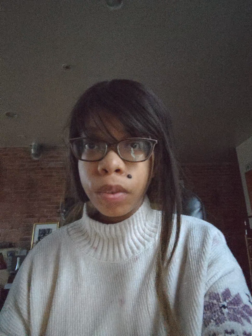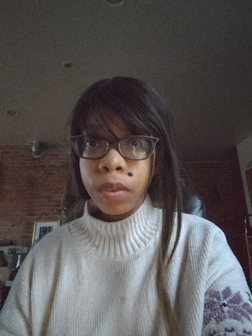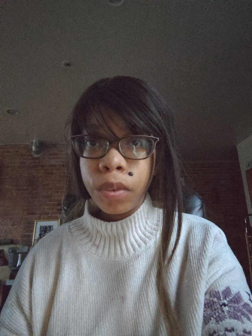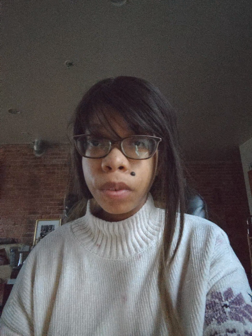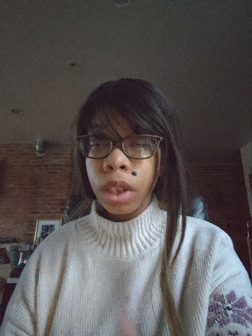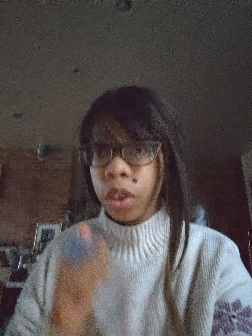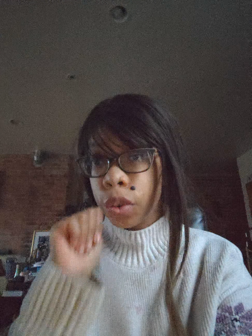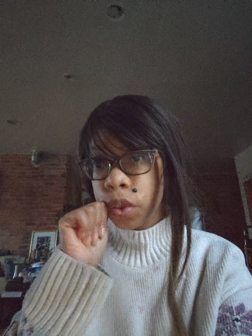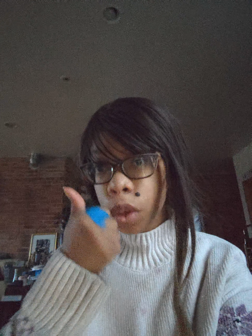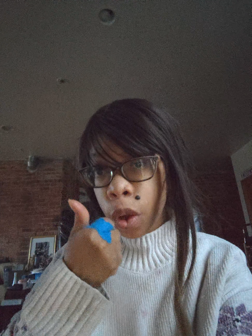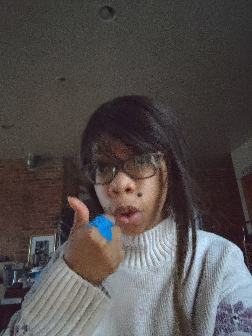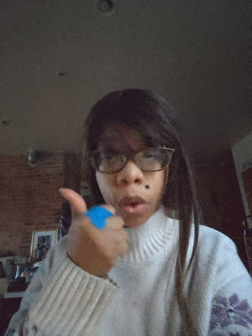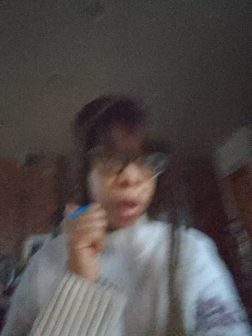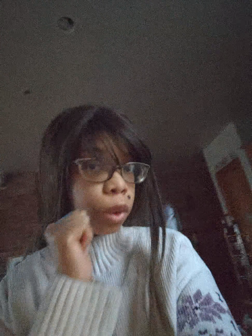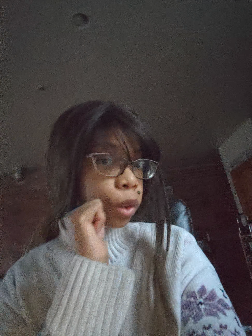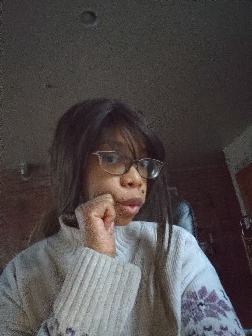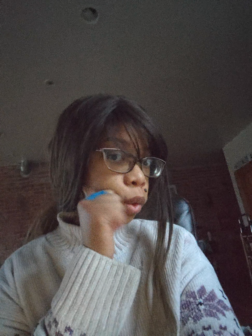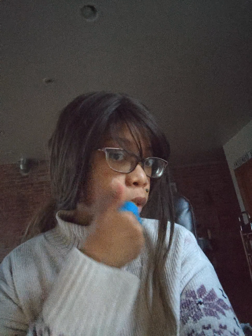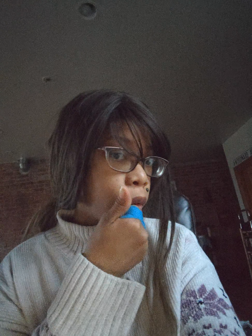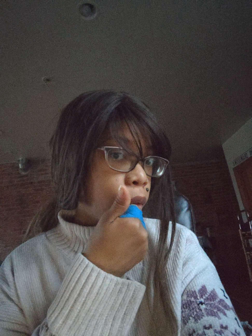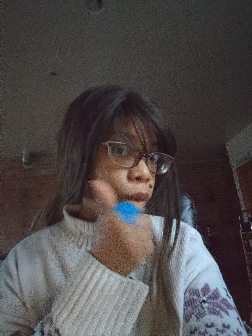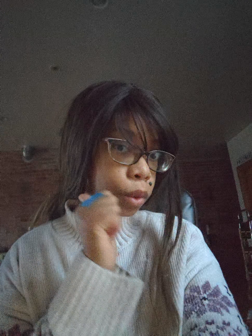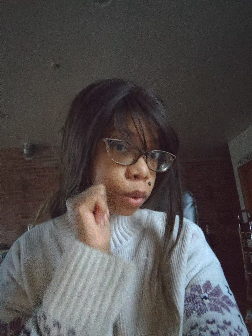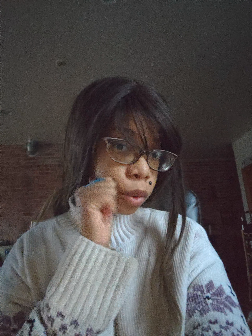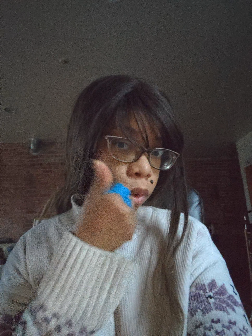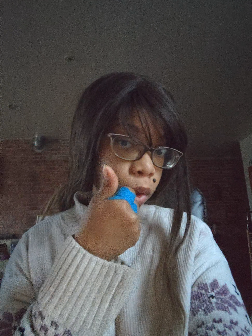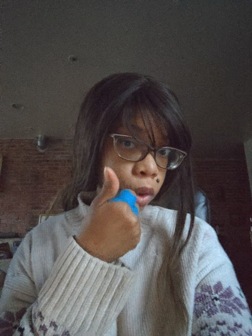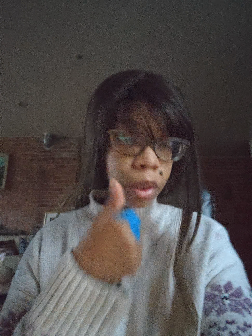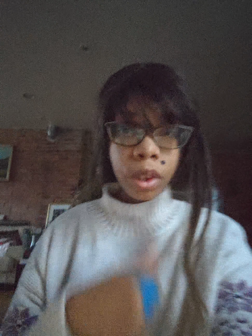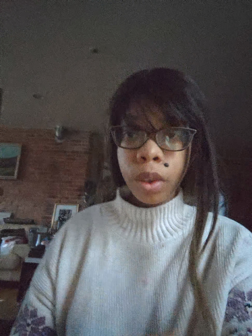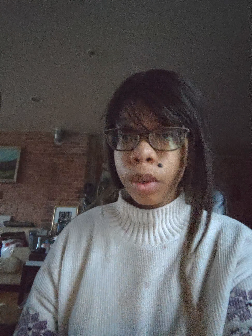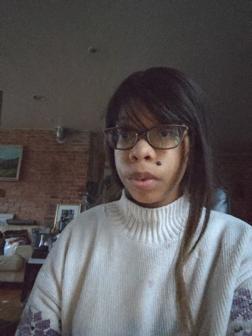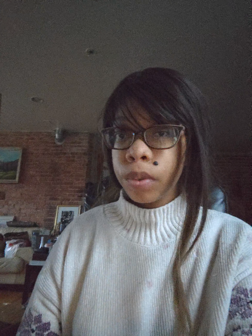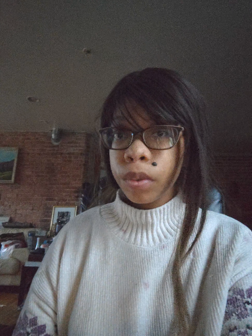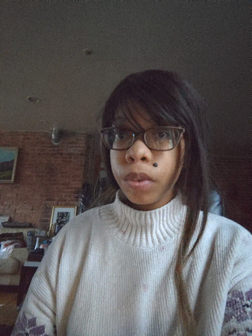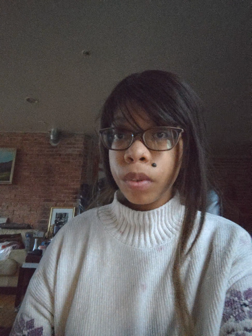tomorrow